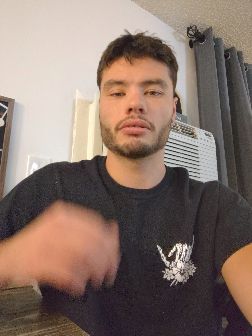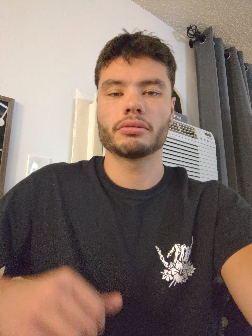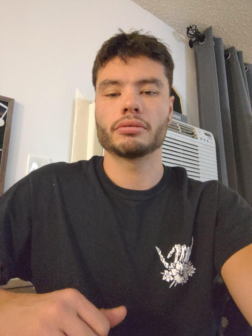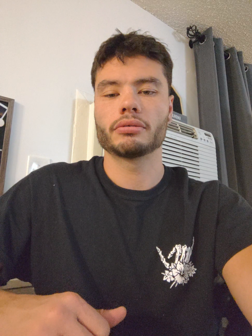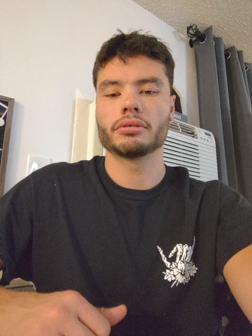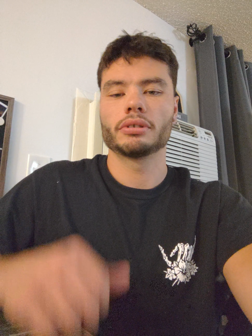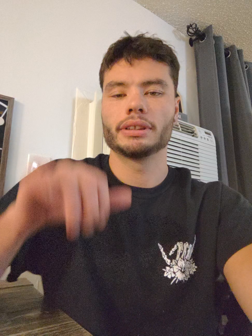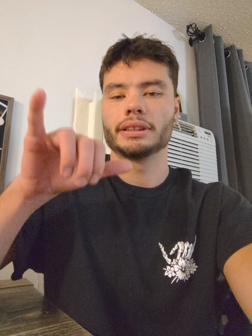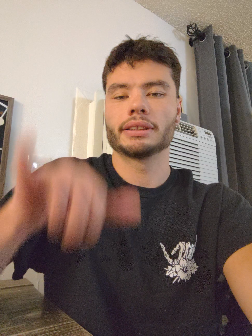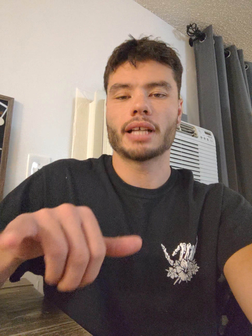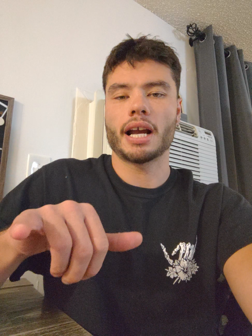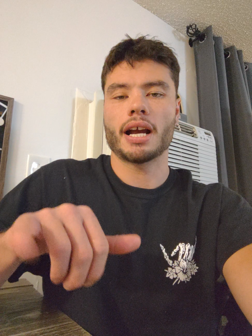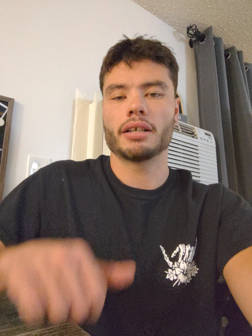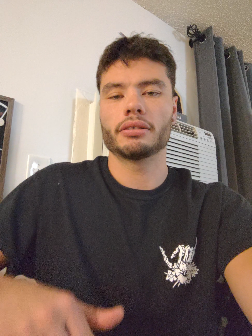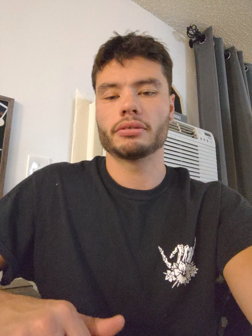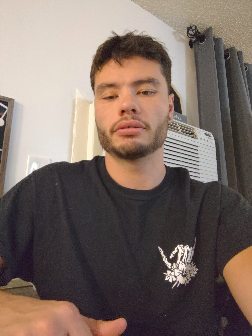stay